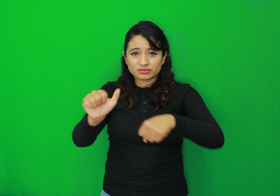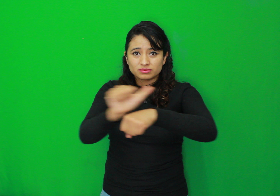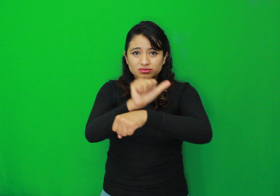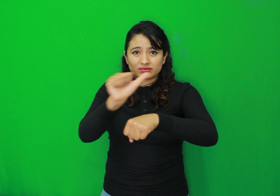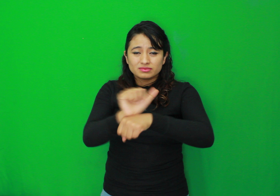carro